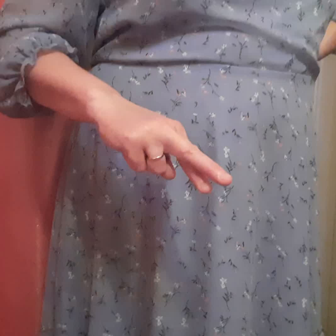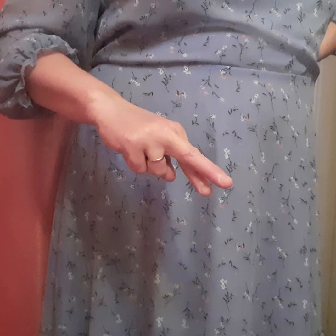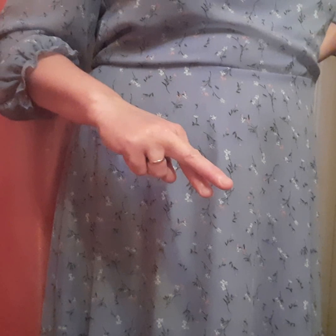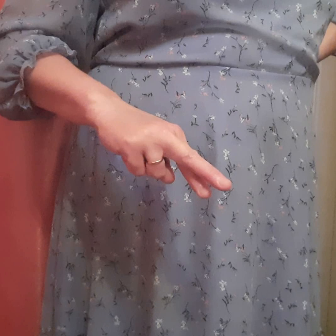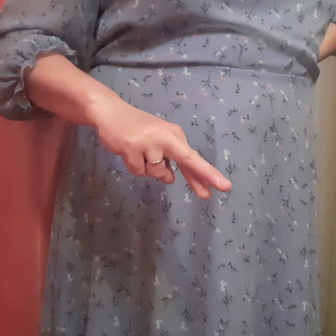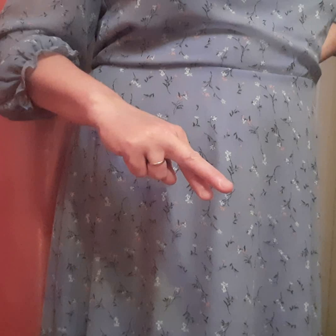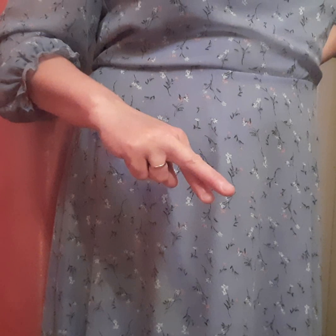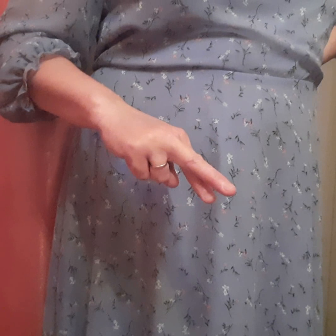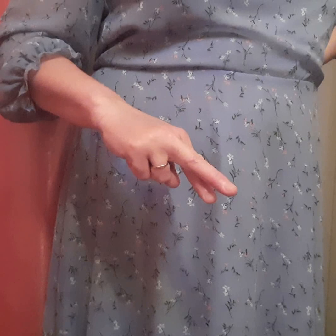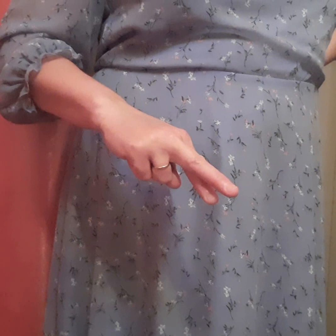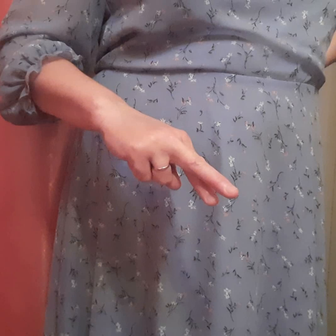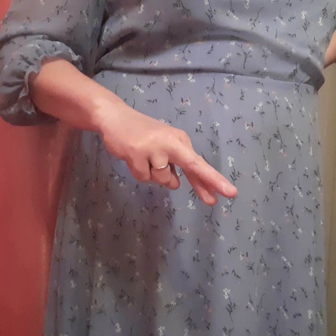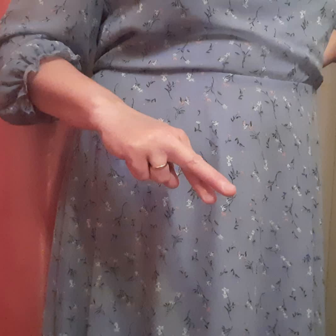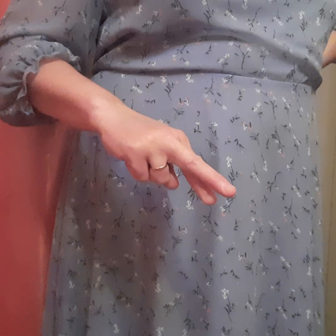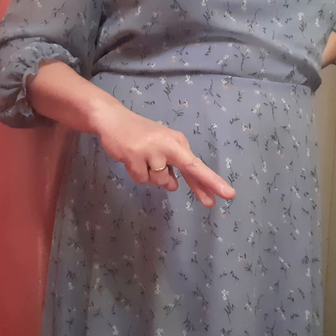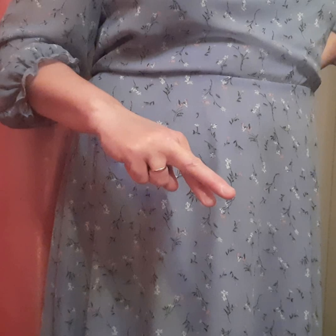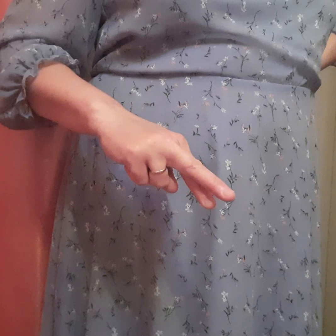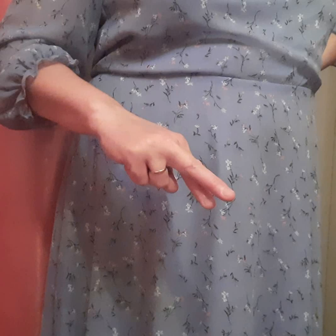Я